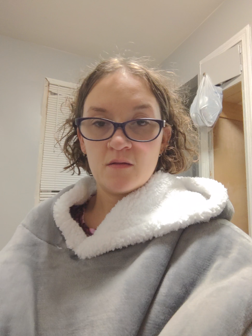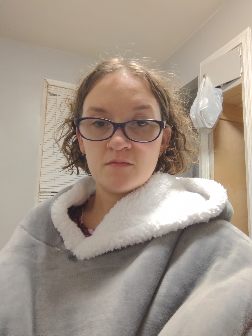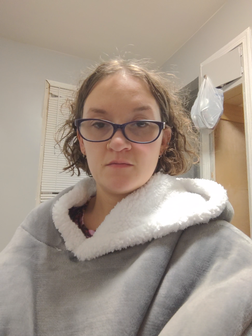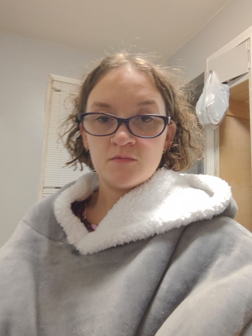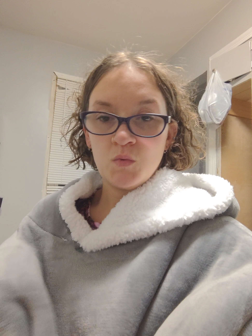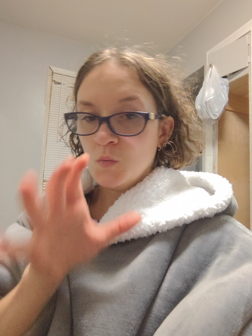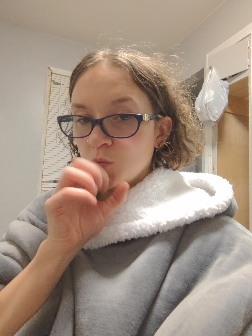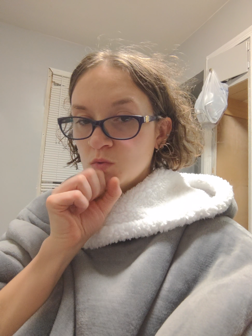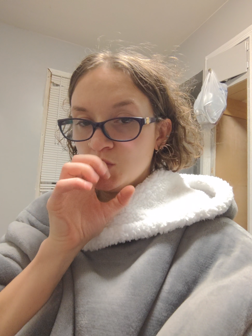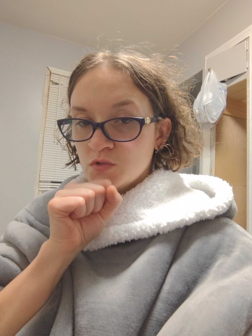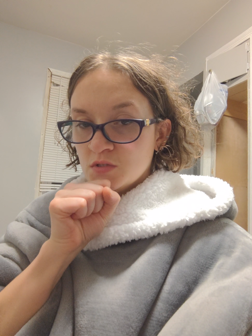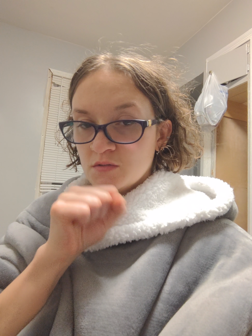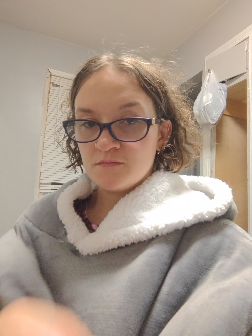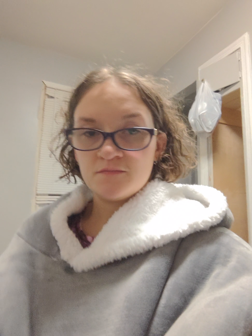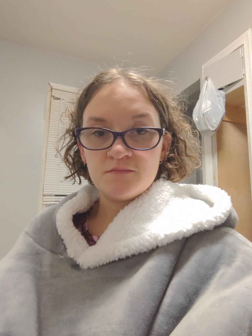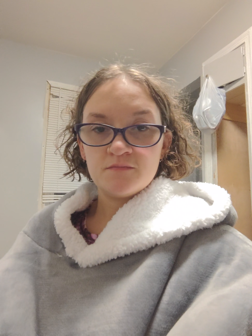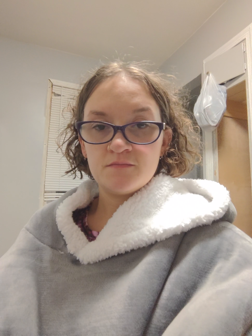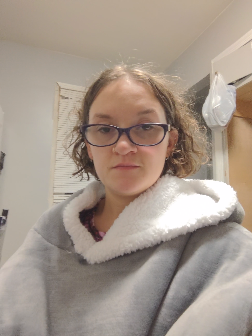orange